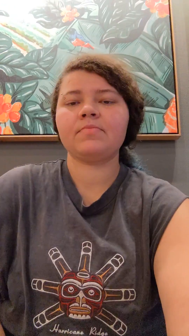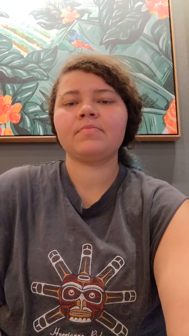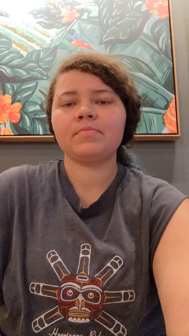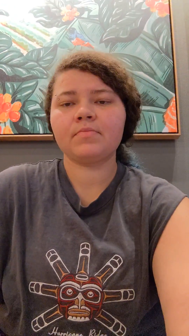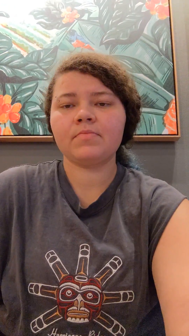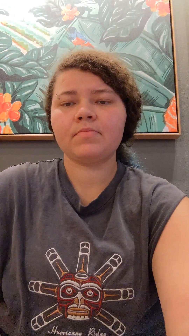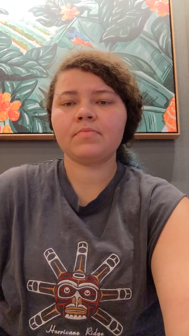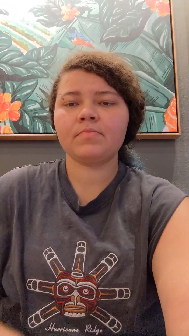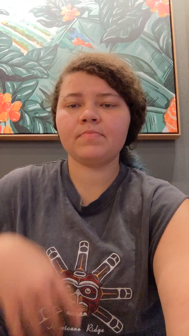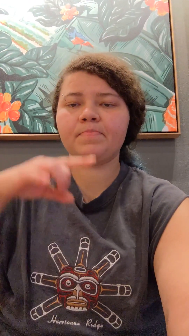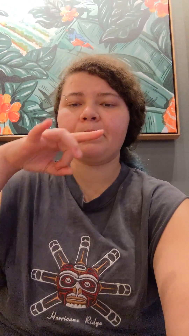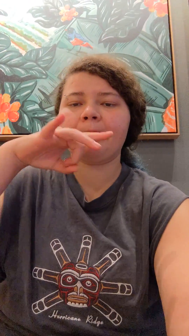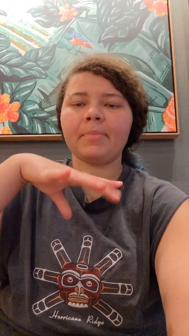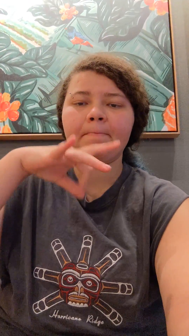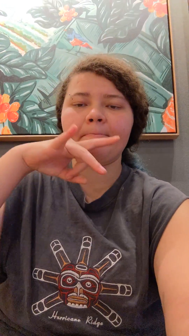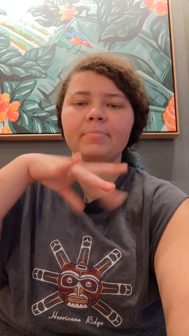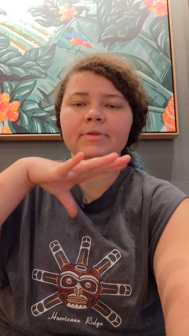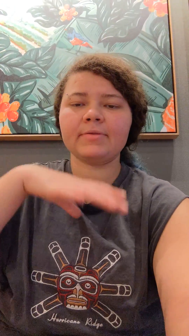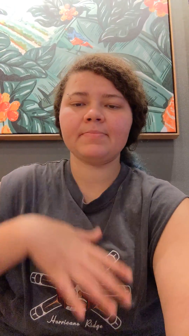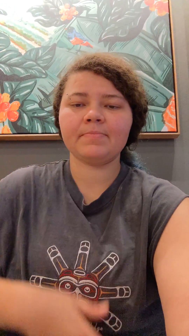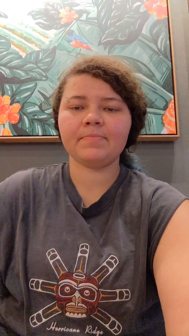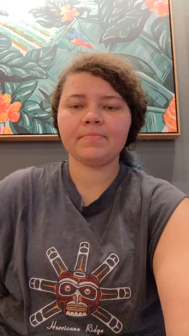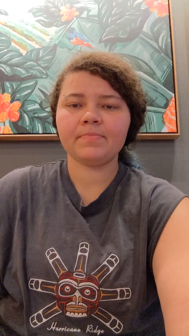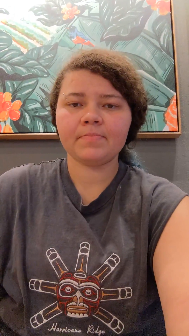pumpkin